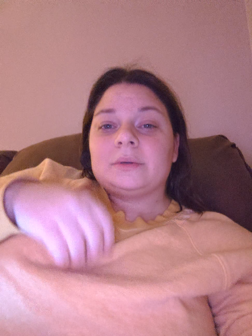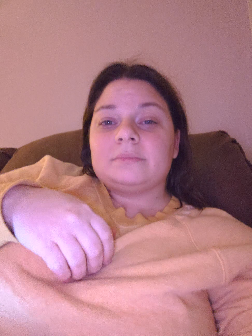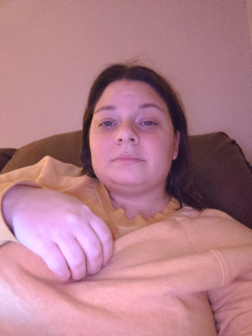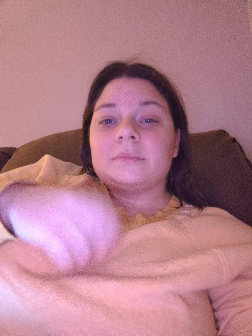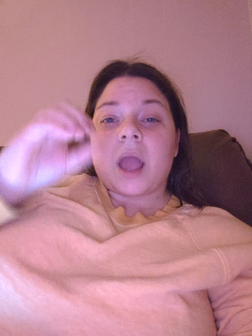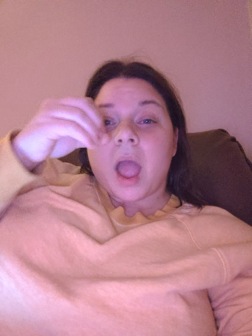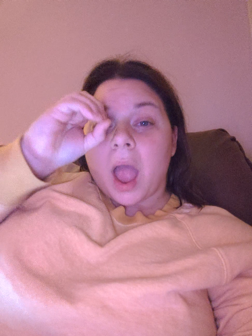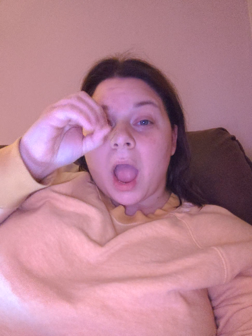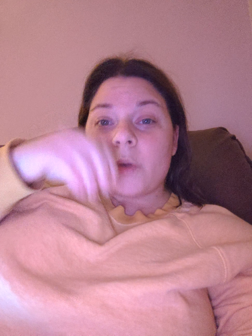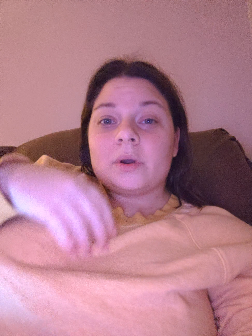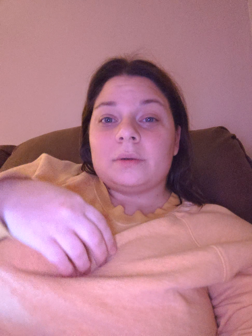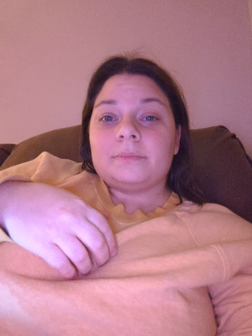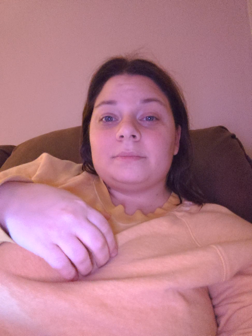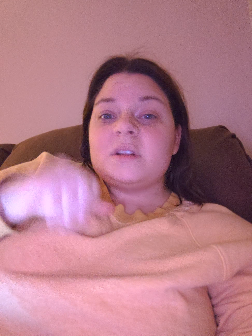owl